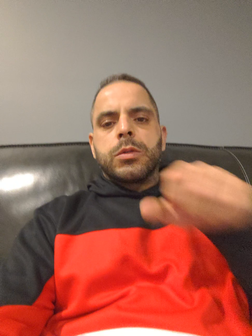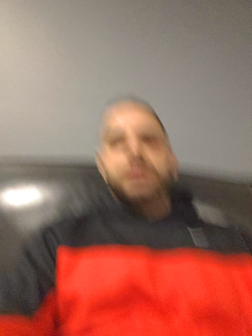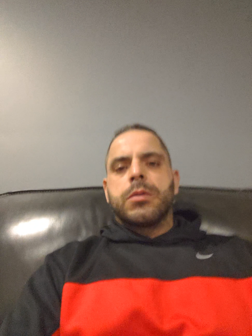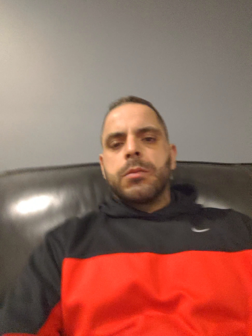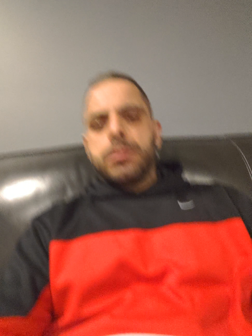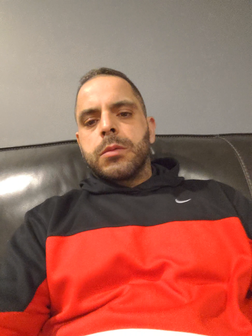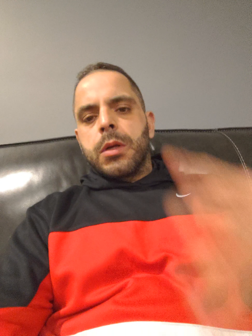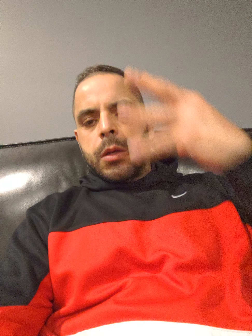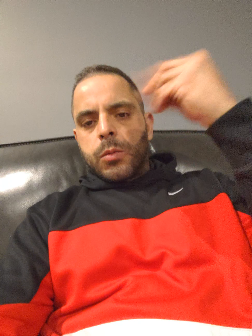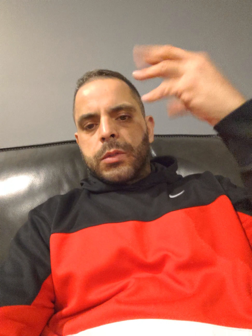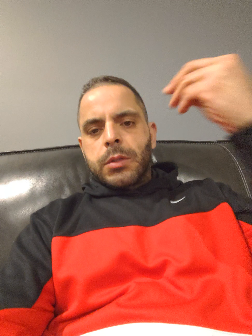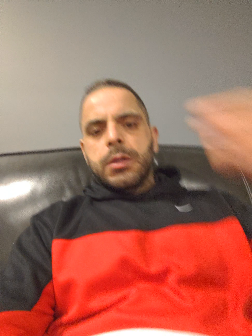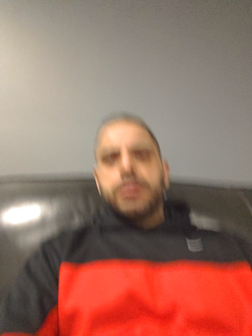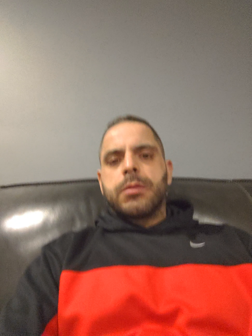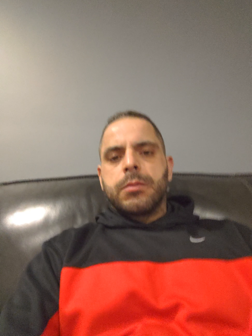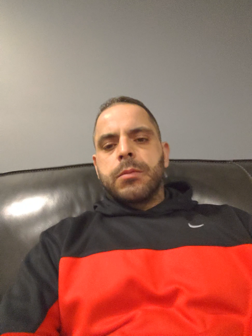outside